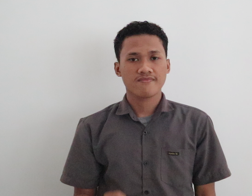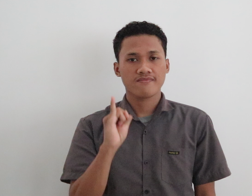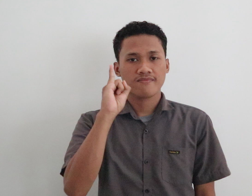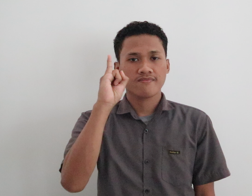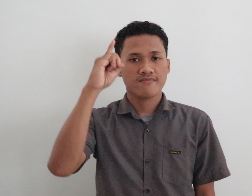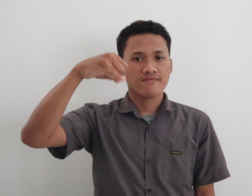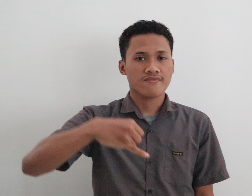J